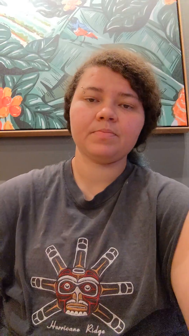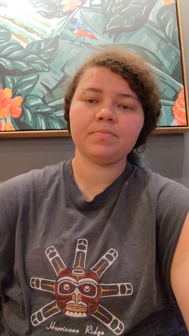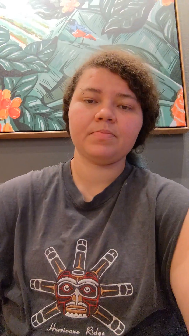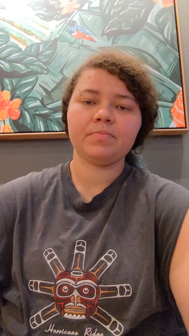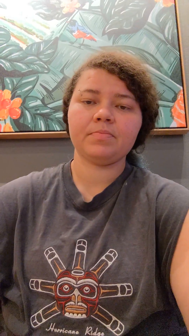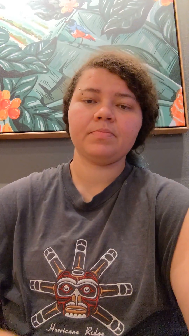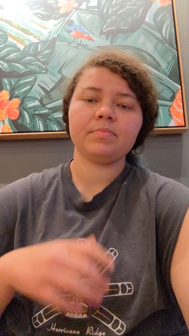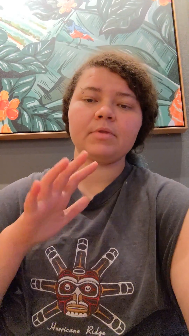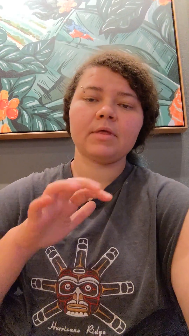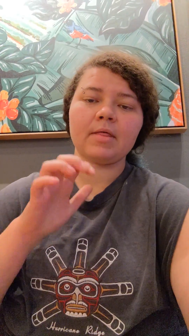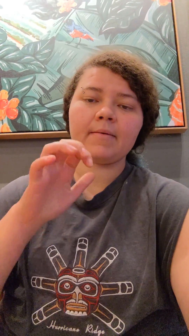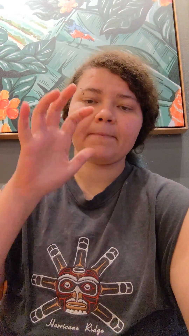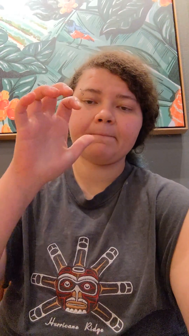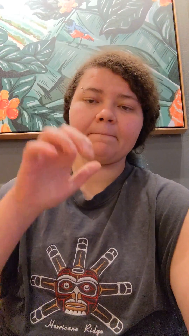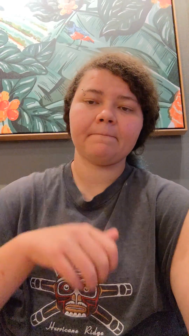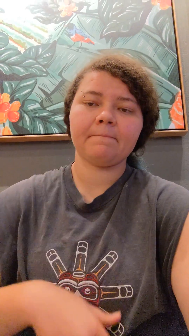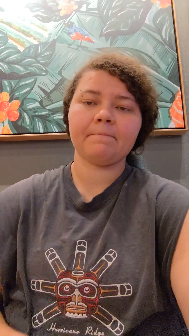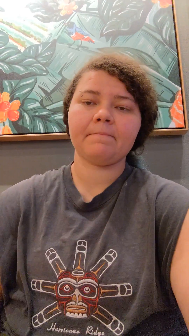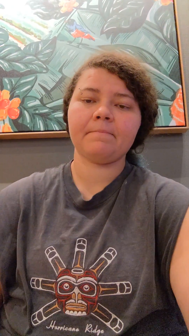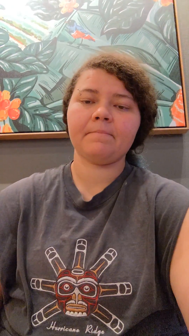climb